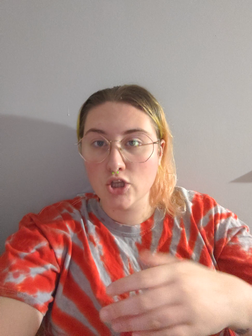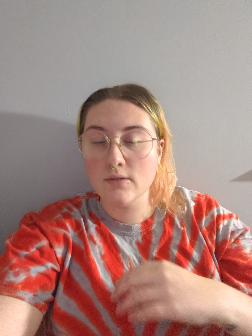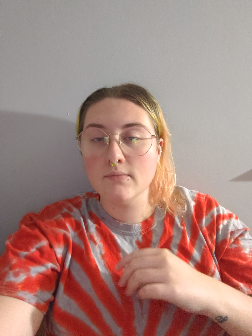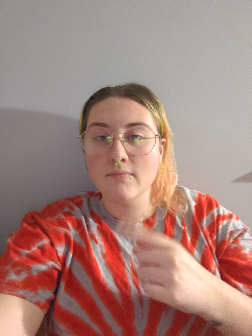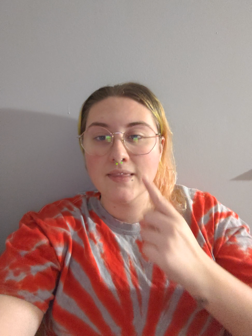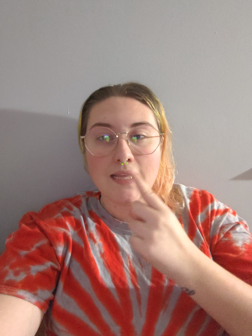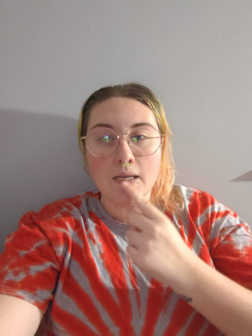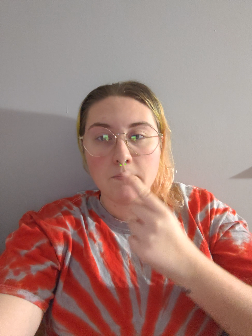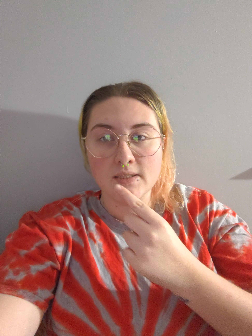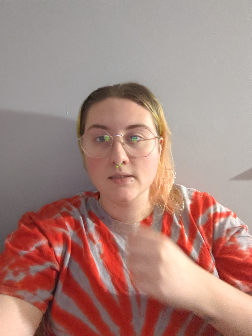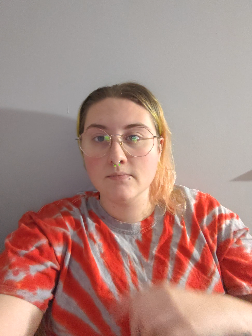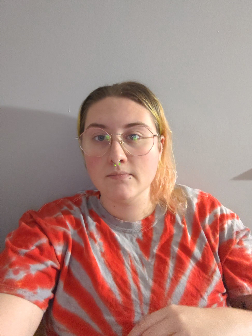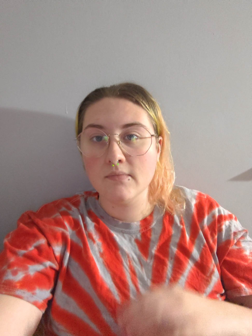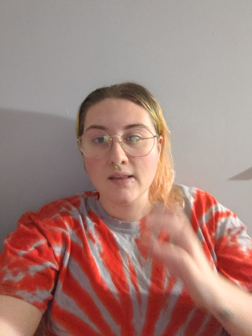lips